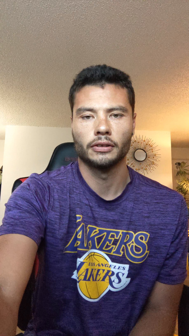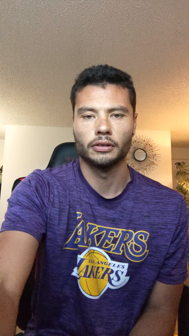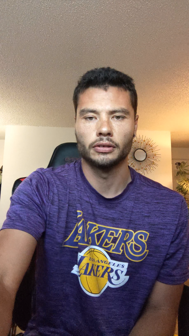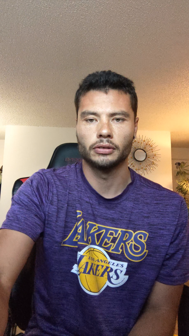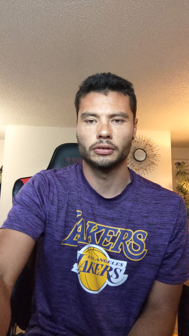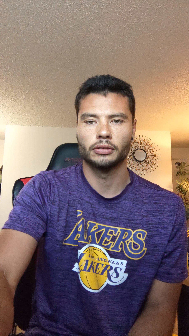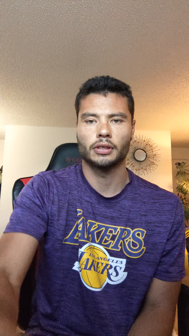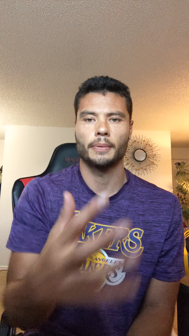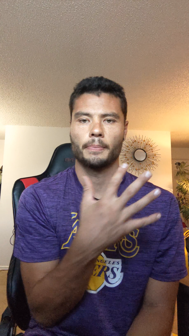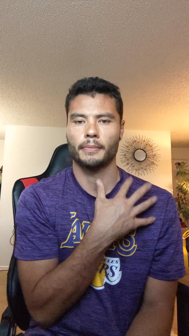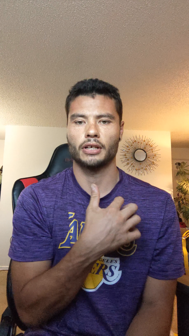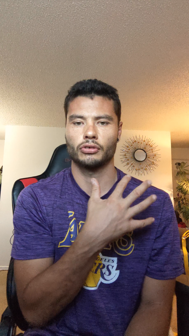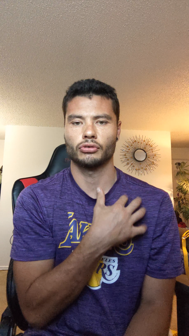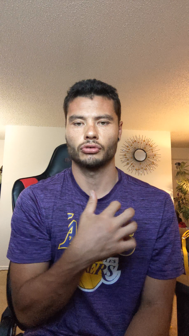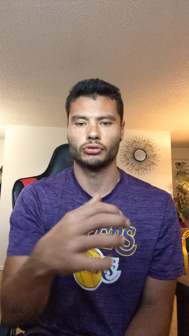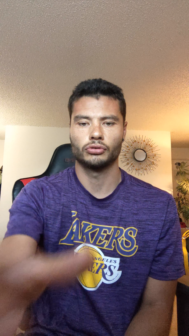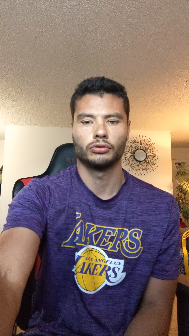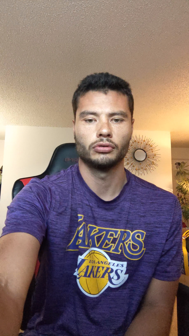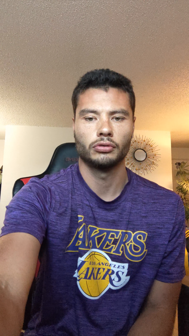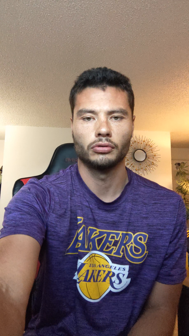bear